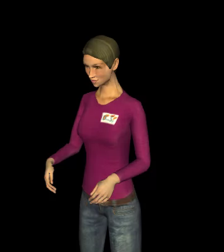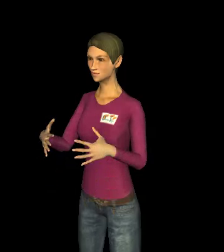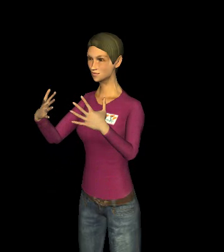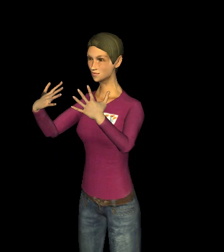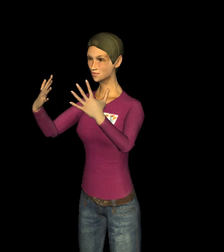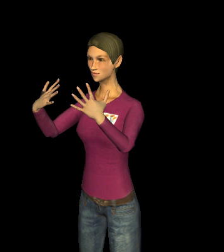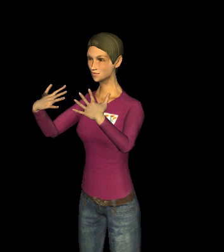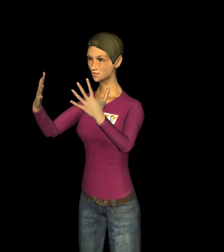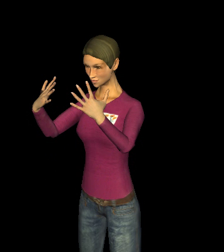هواء